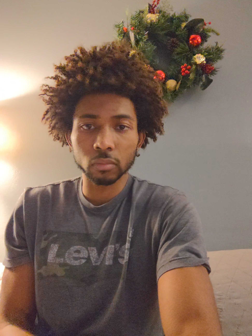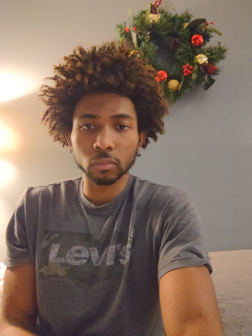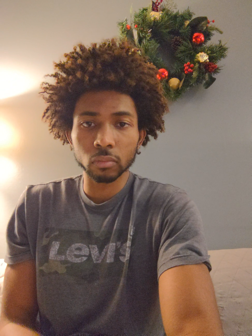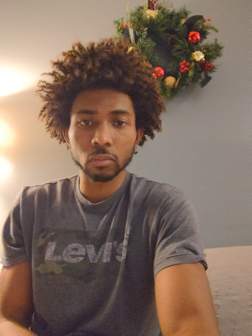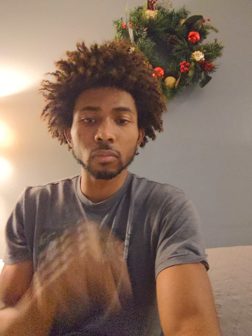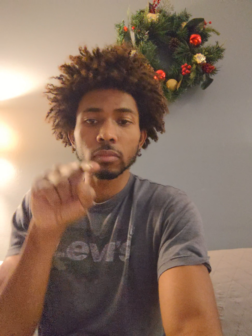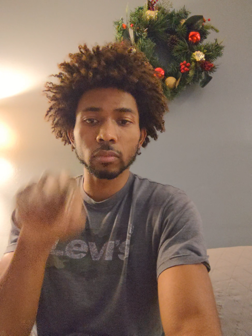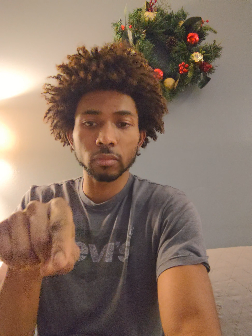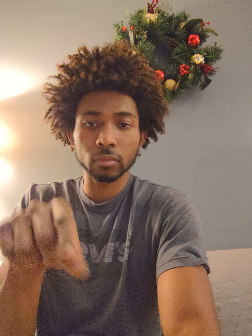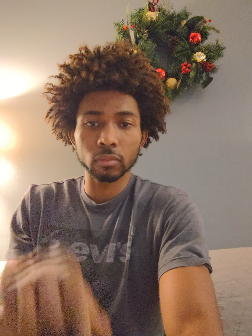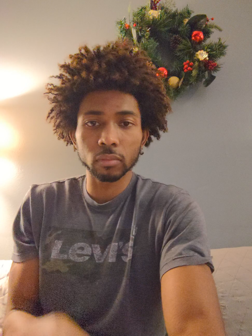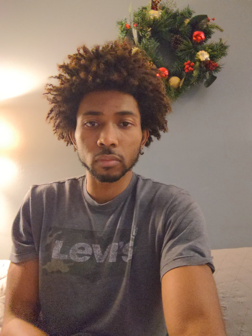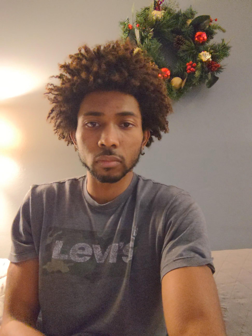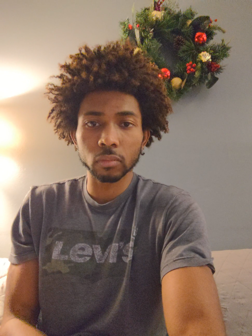there